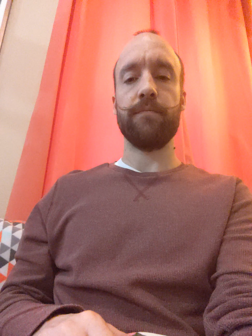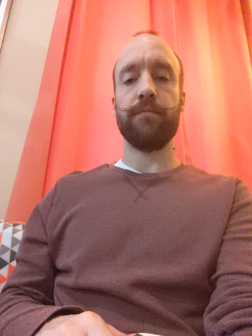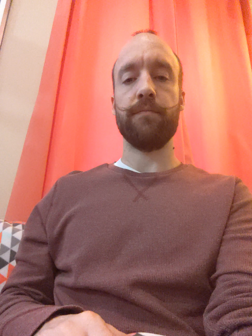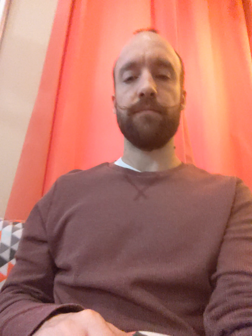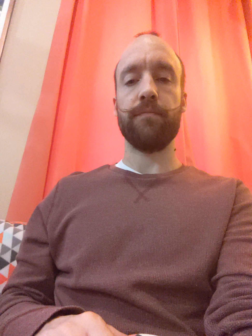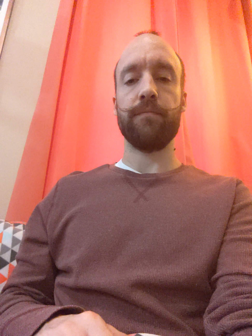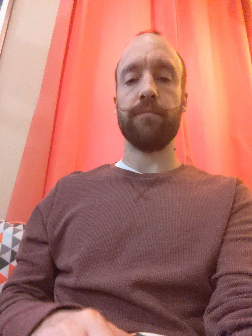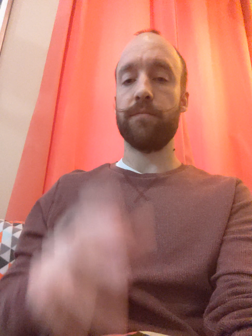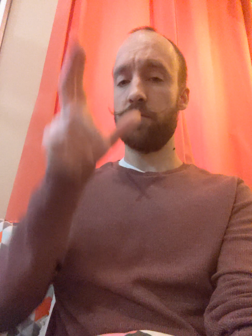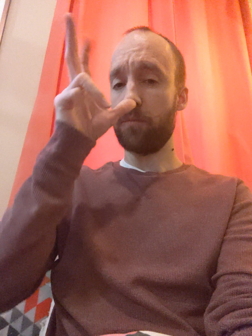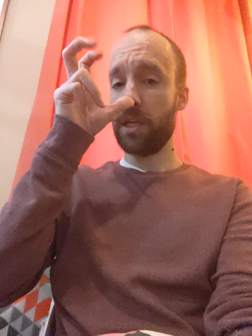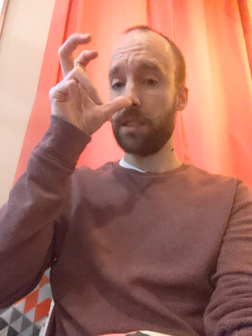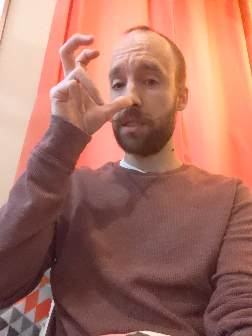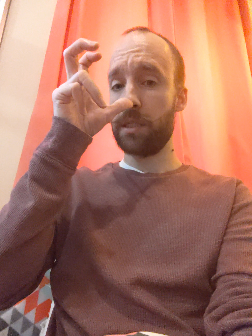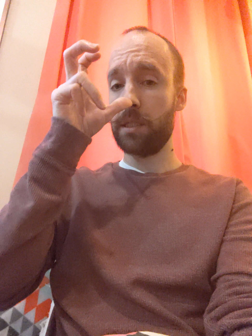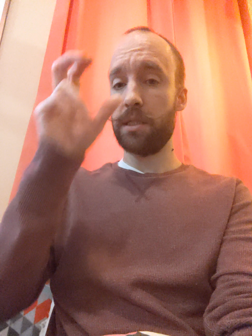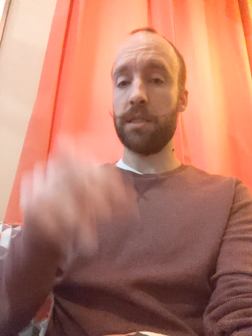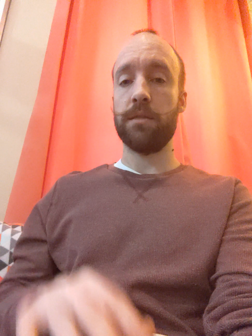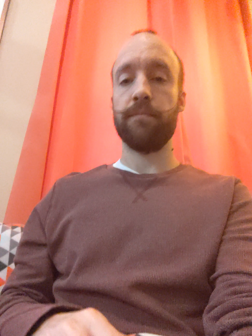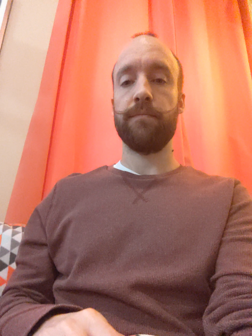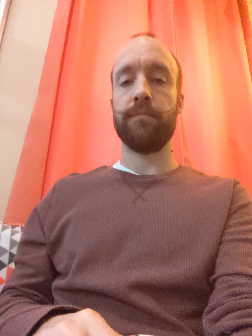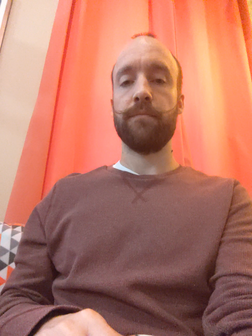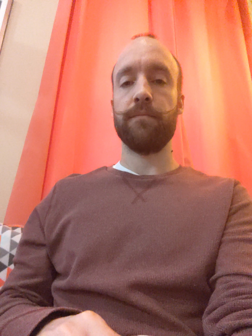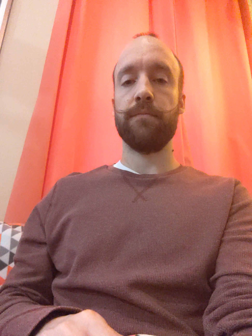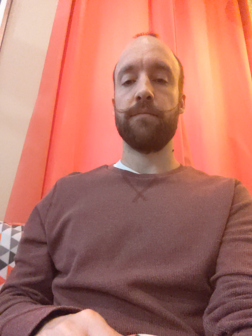bug